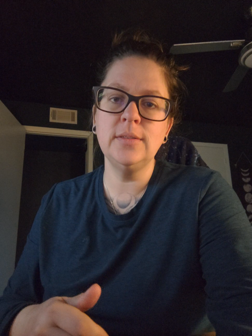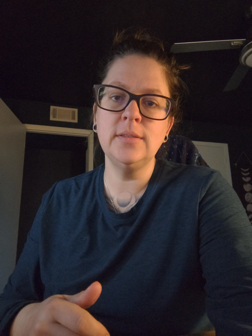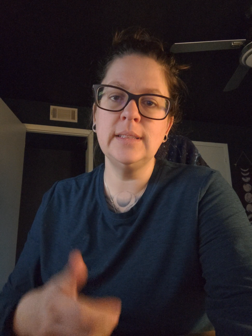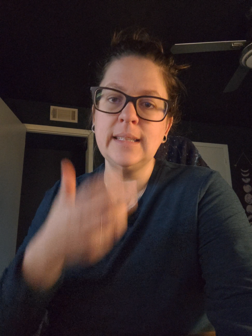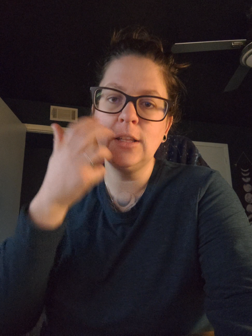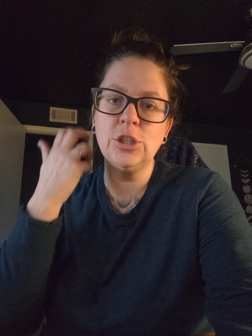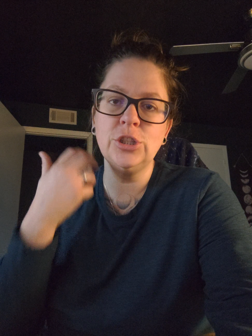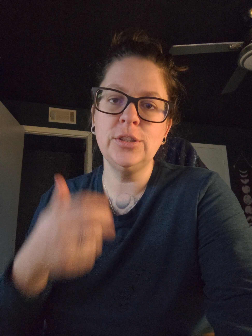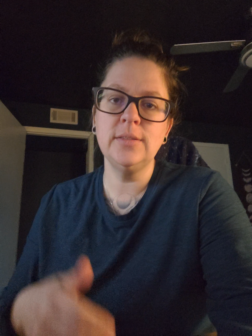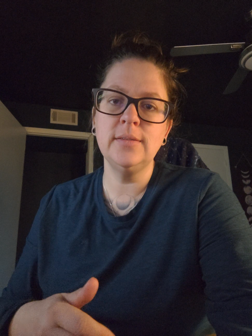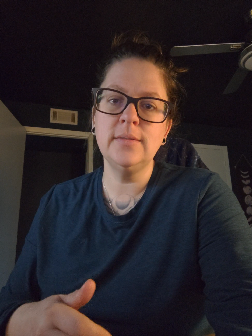tiger